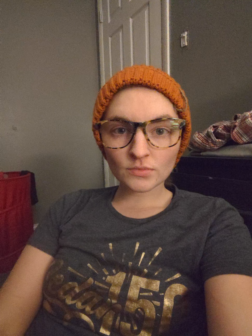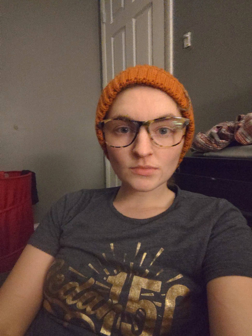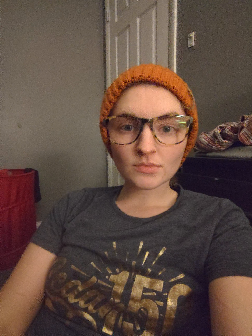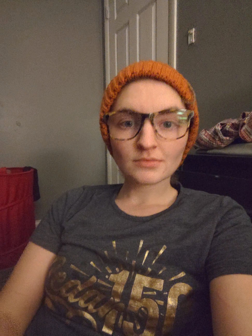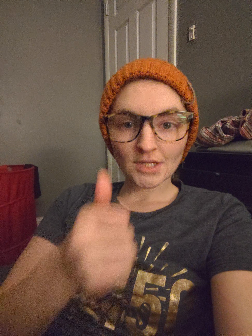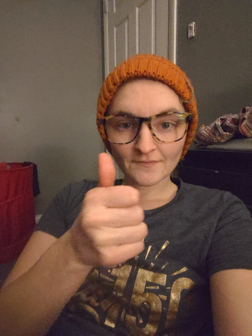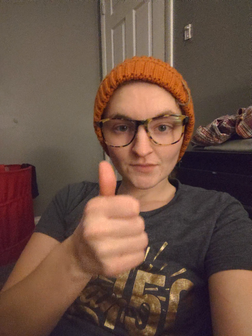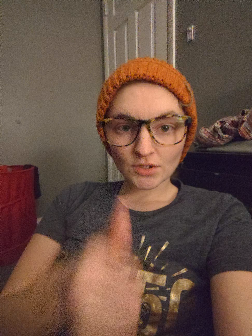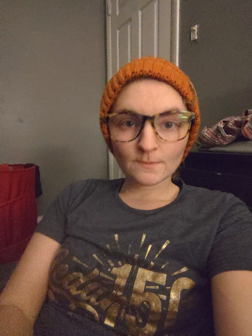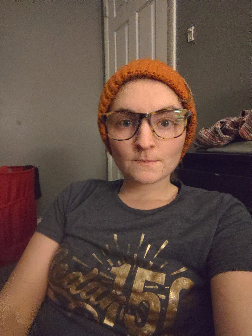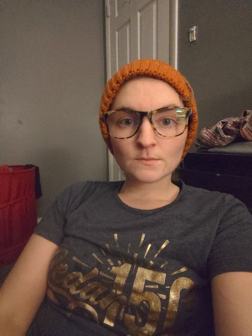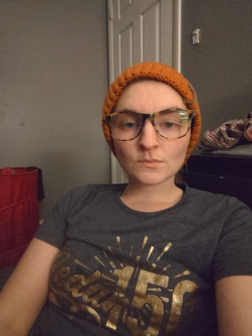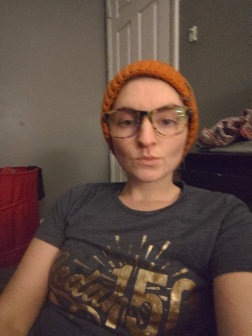yourself